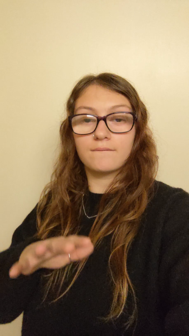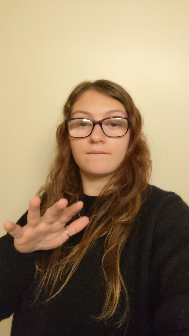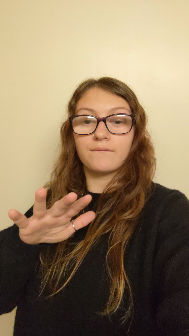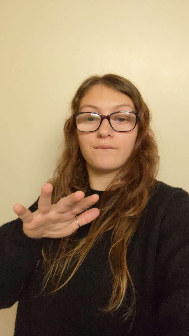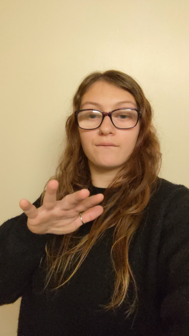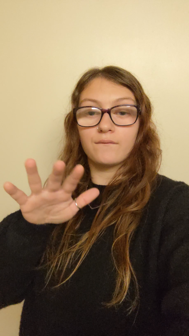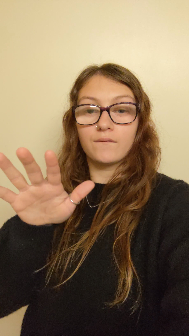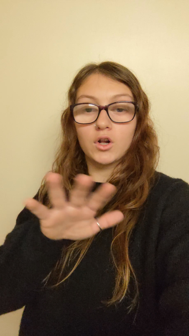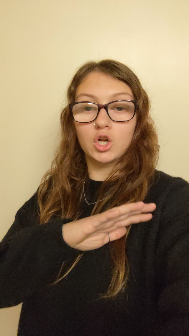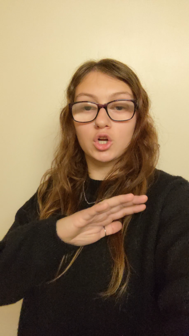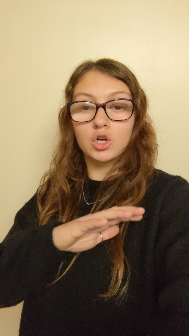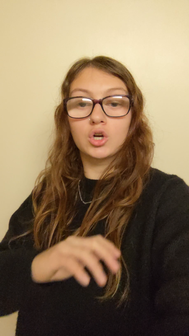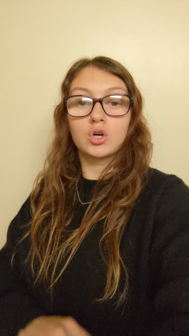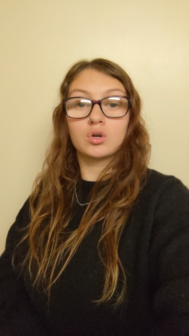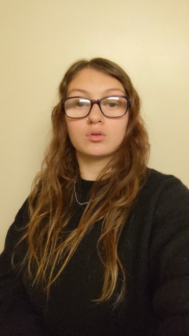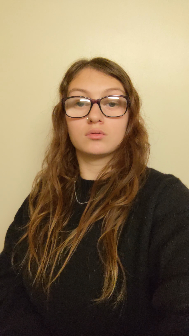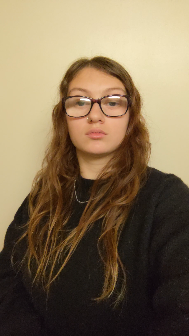full